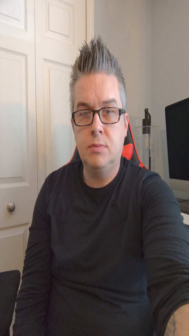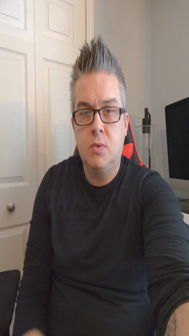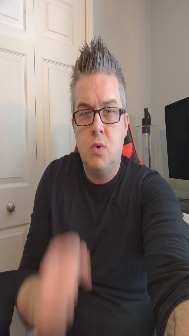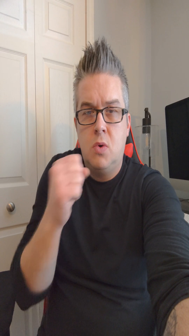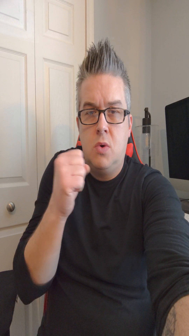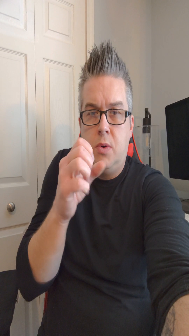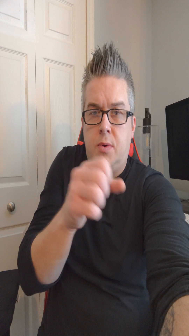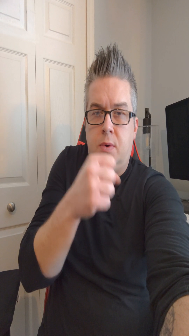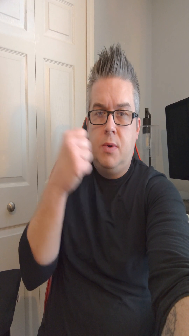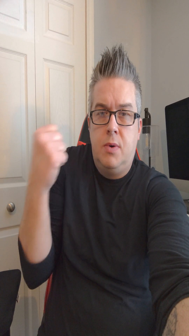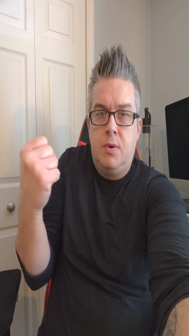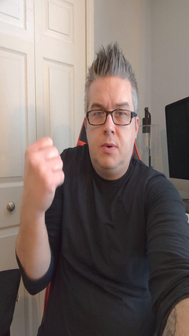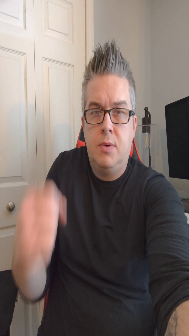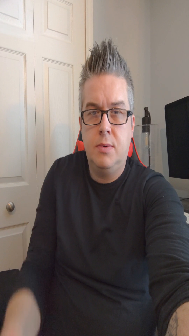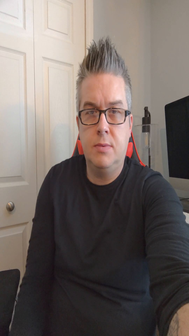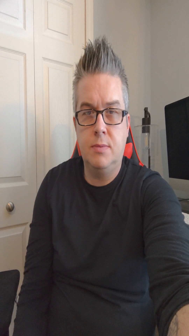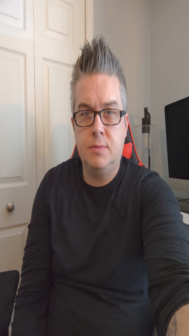refrigerator